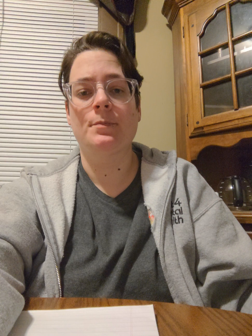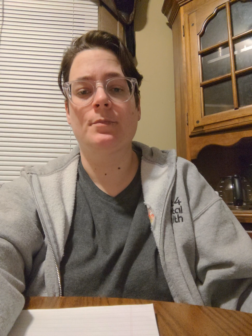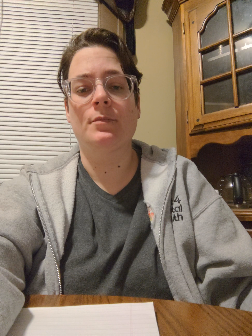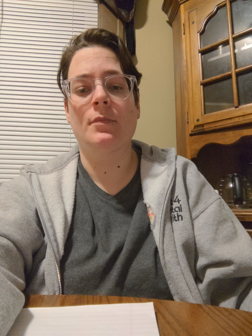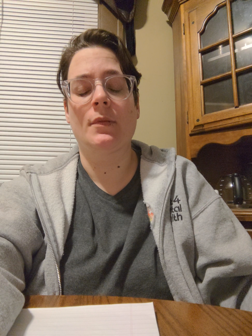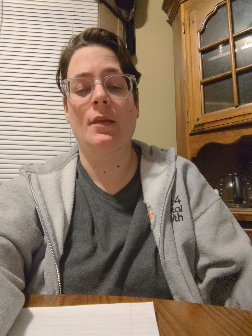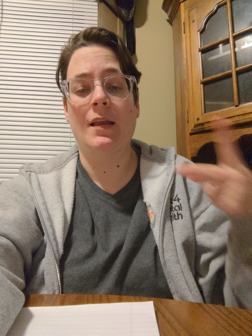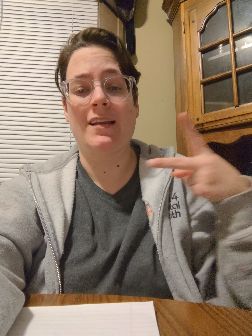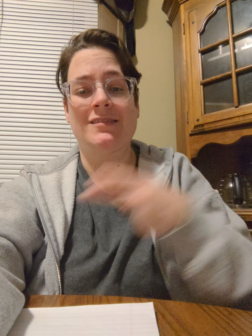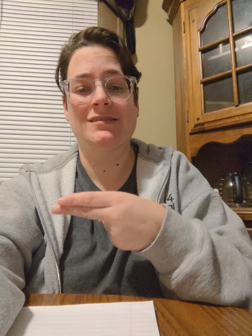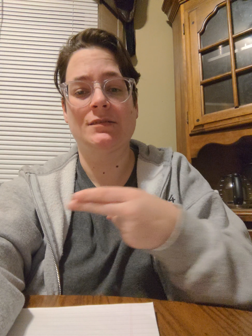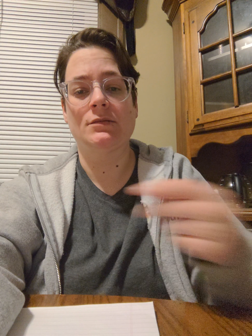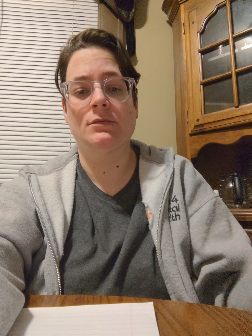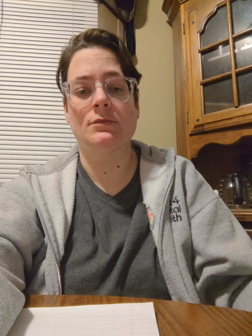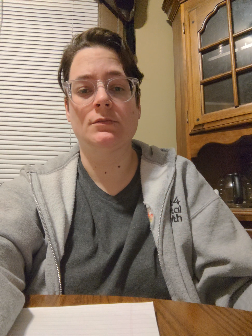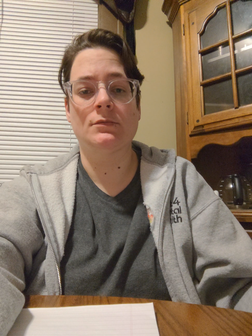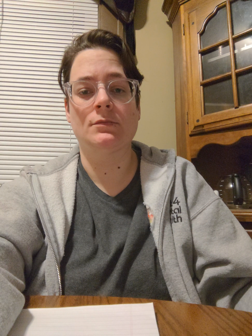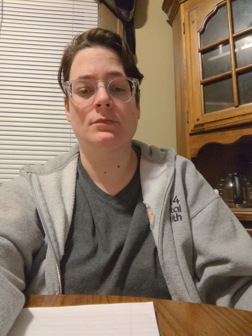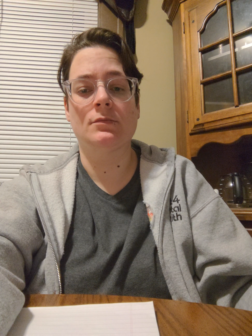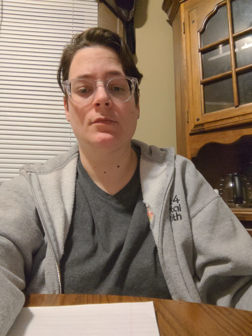cut